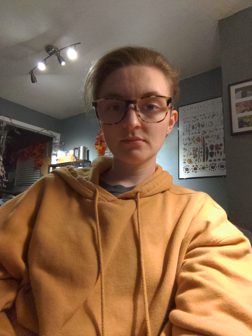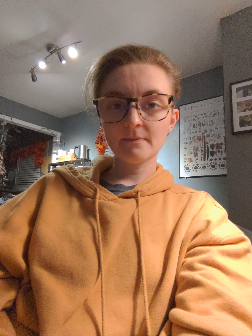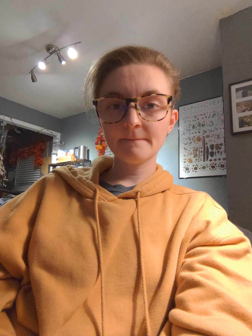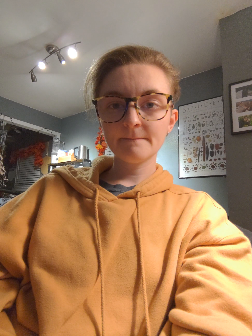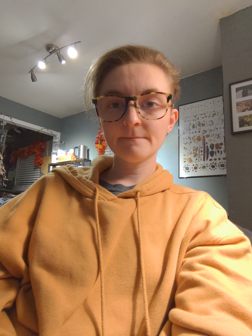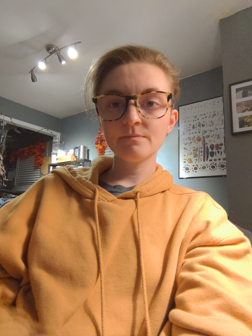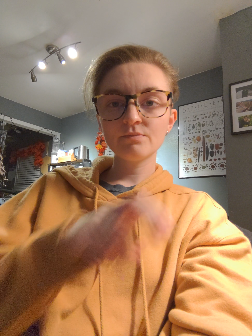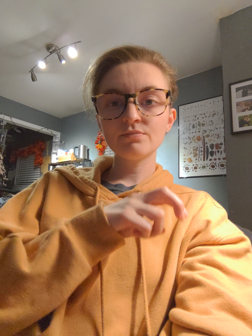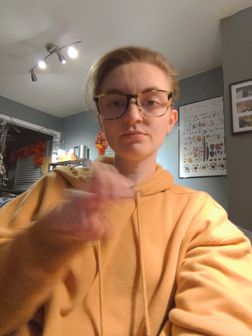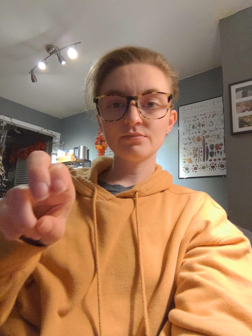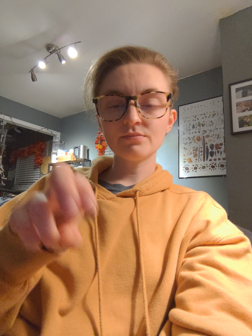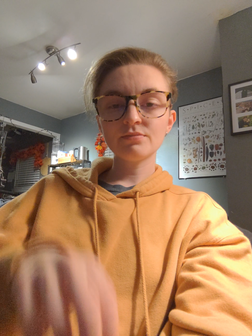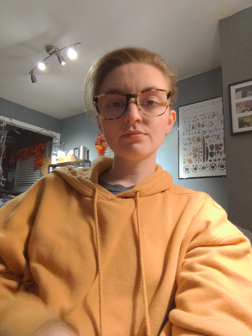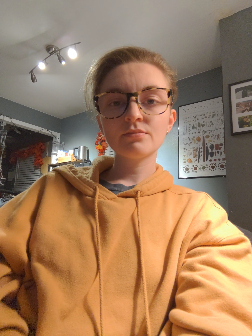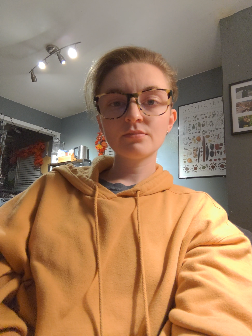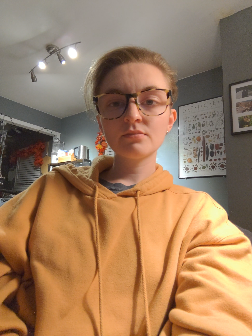couch